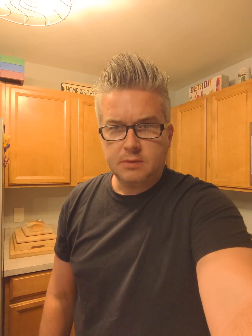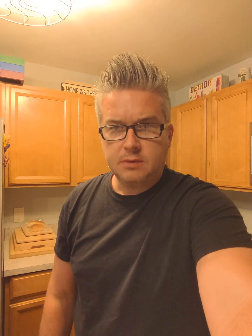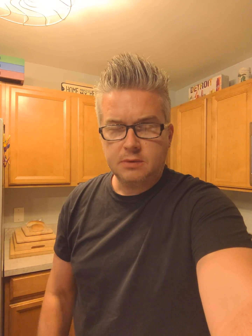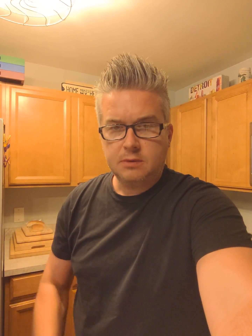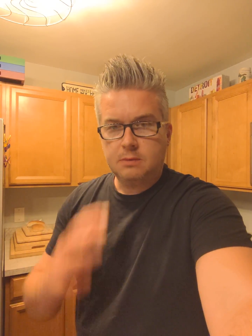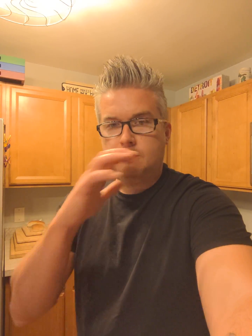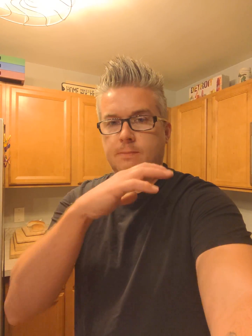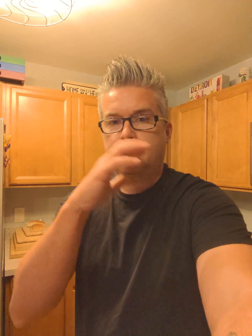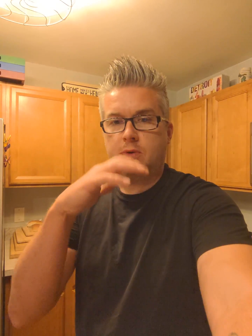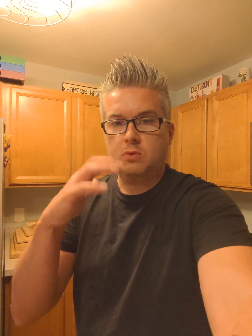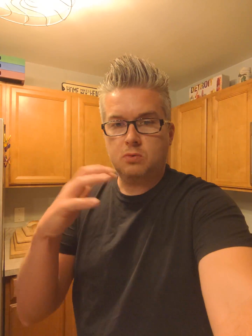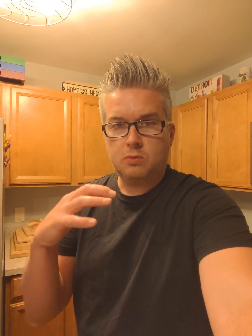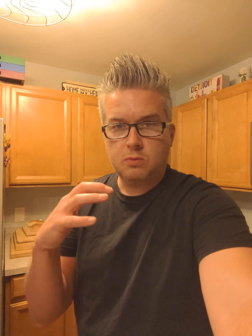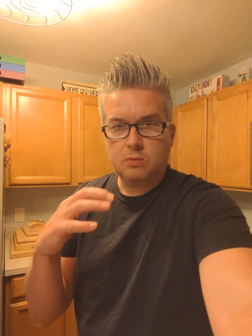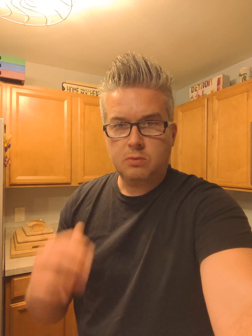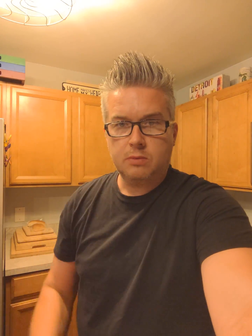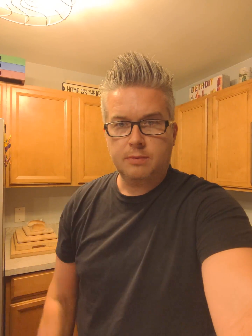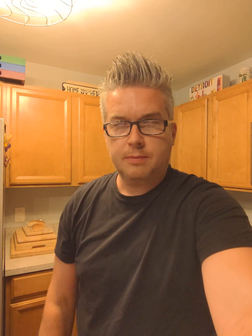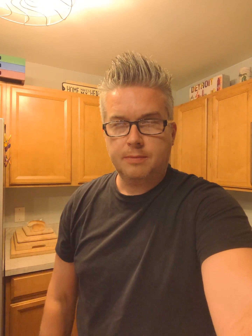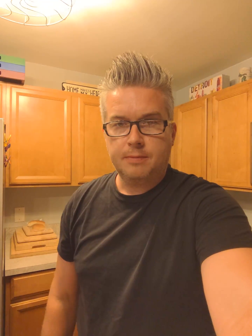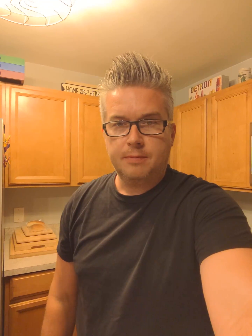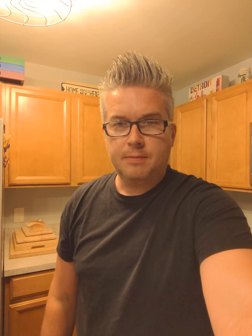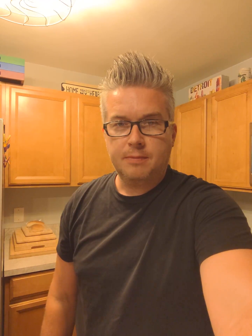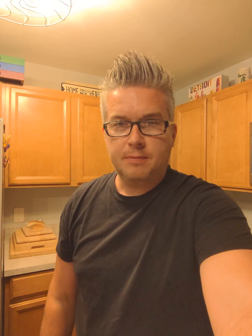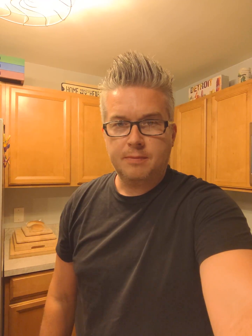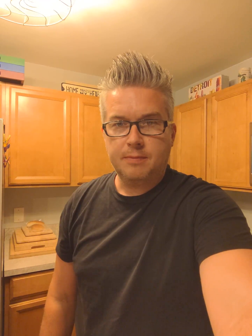grapes